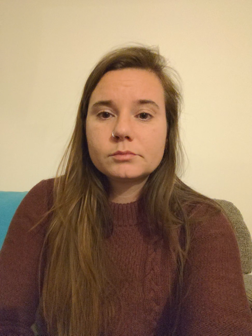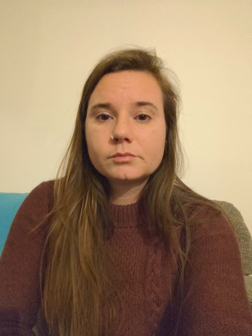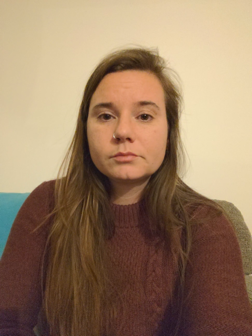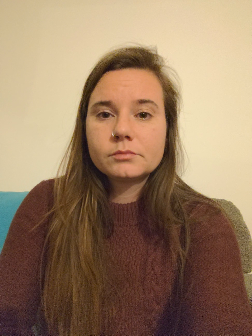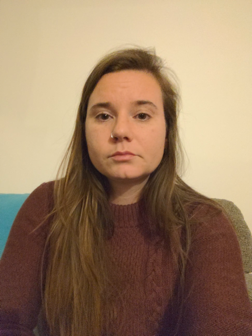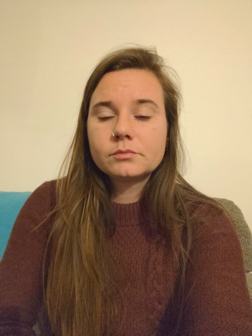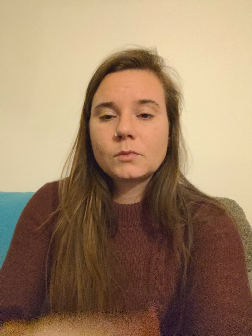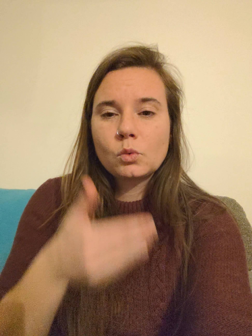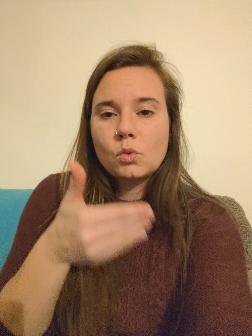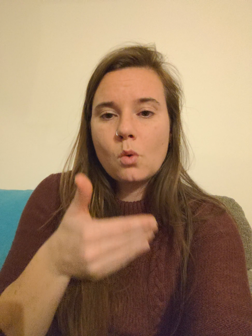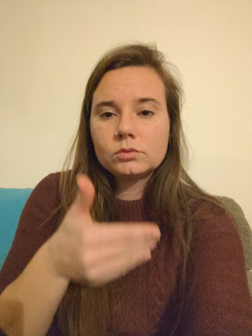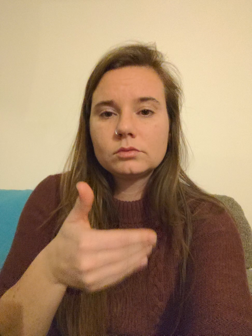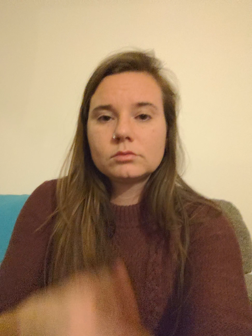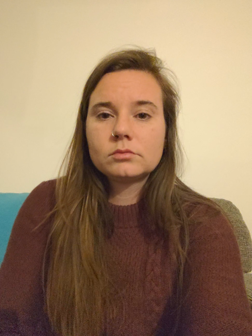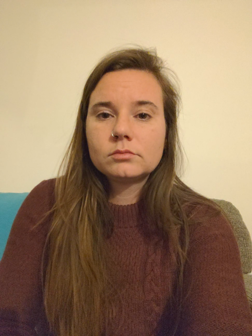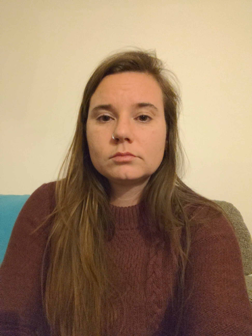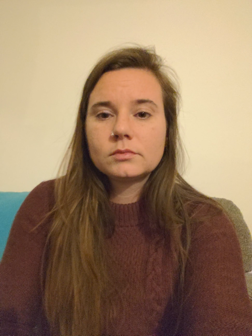close